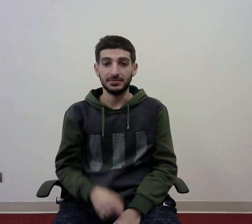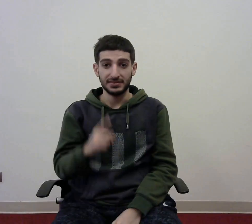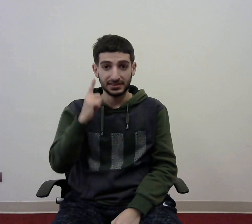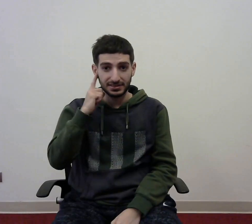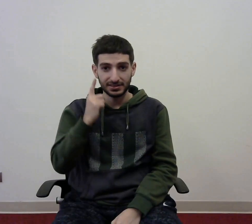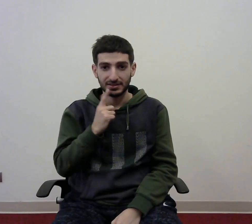mən